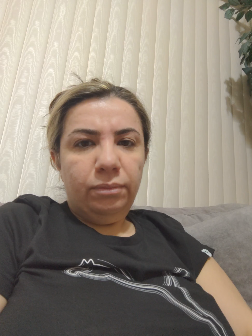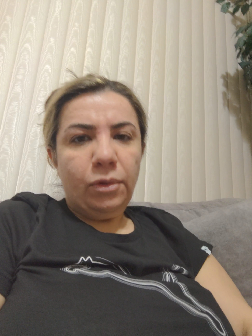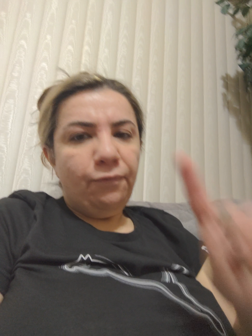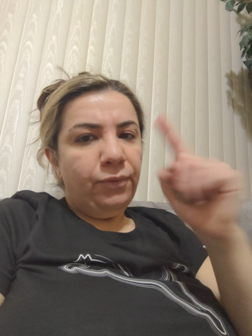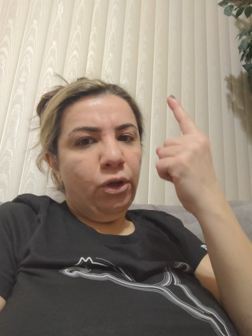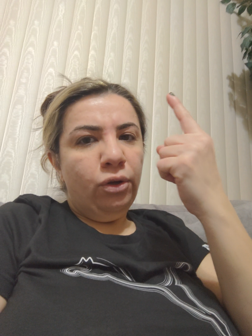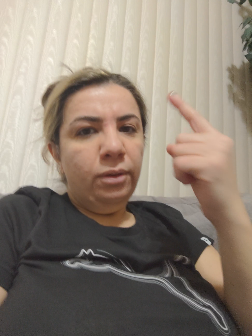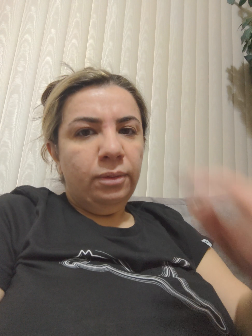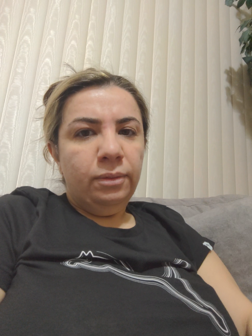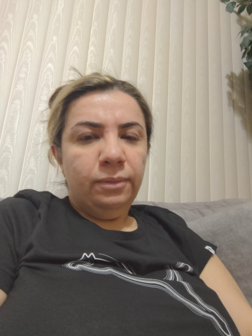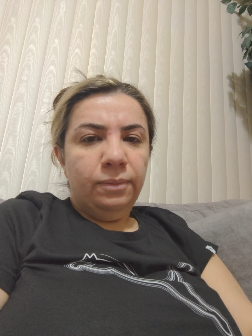first